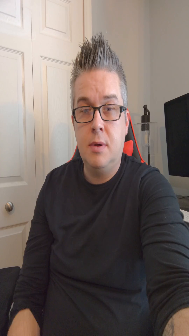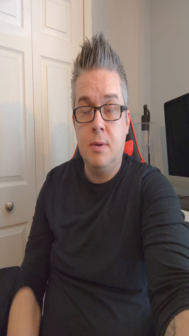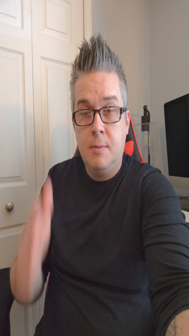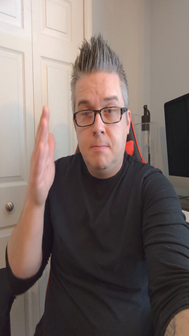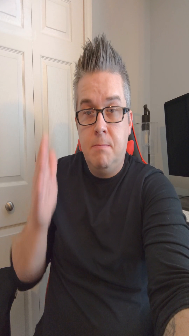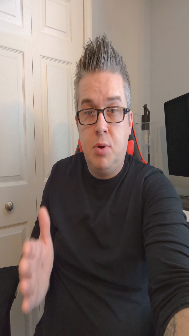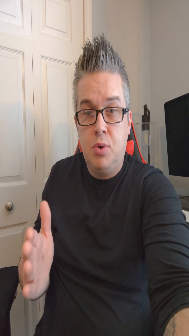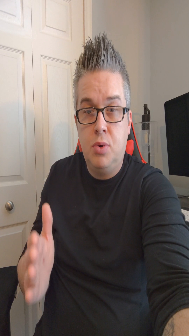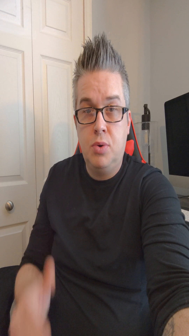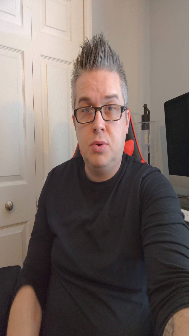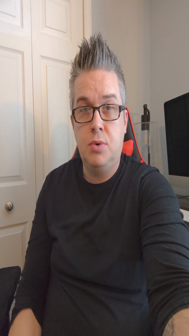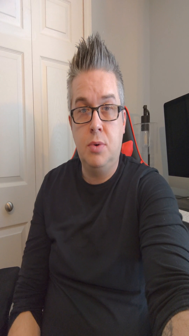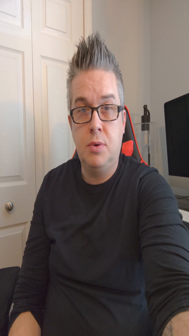person